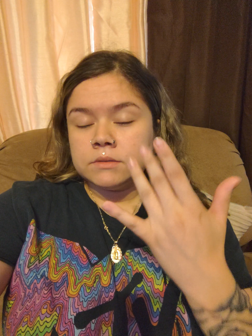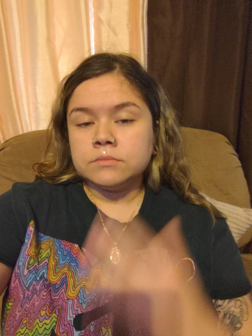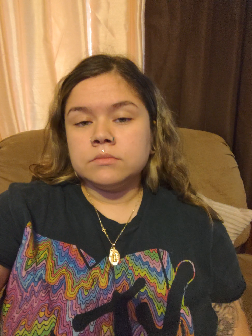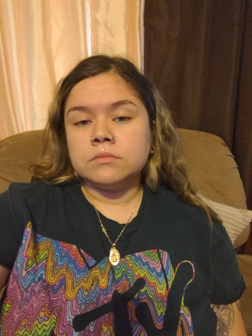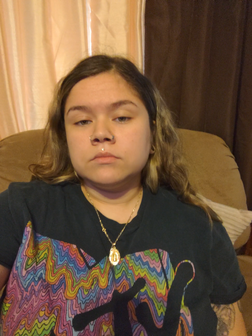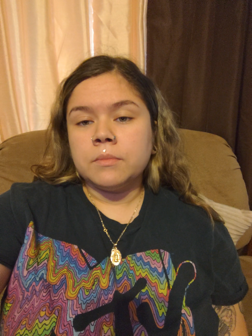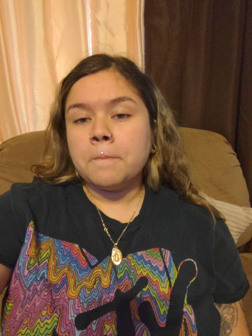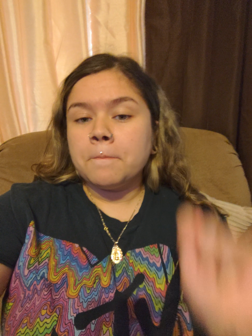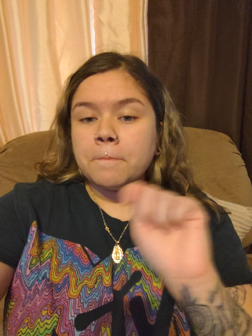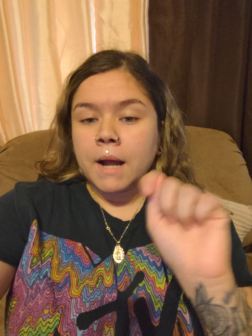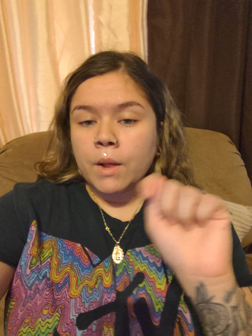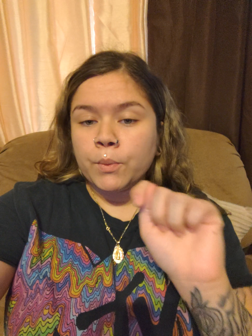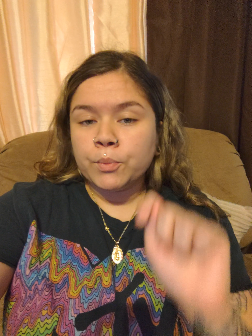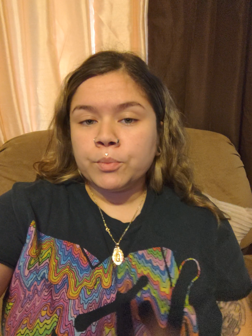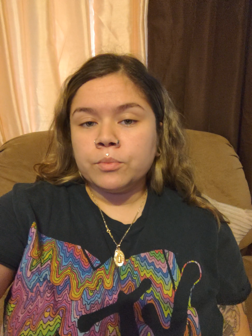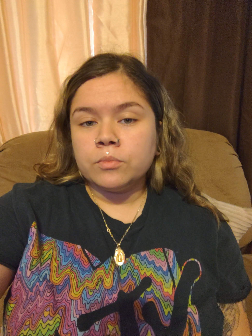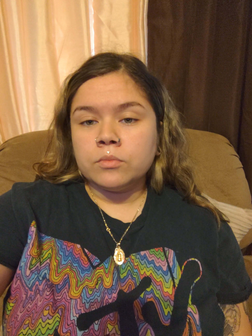bathroom